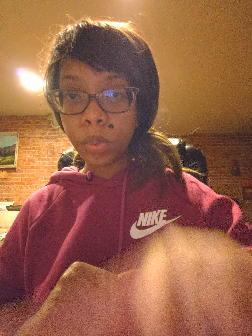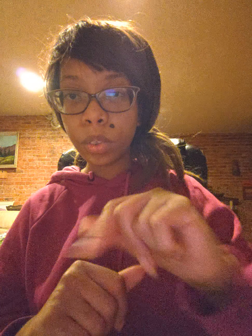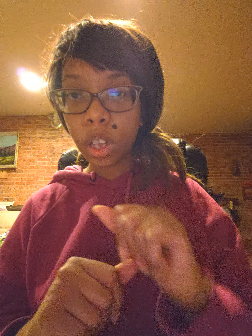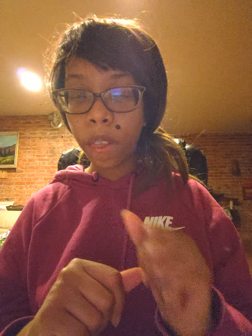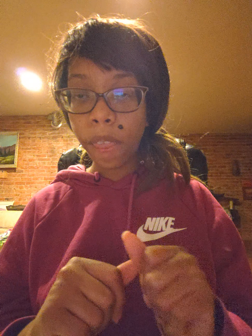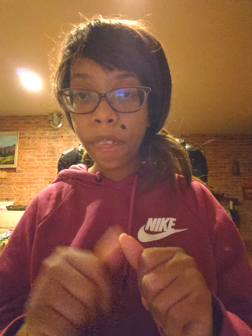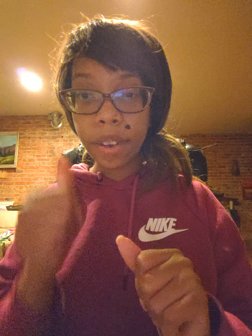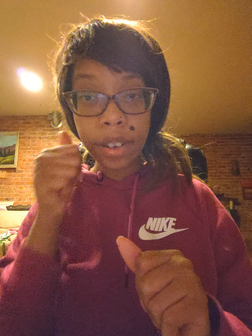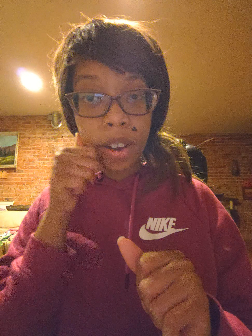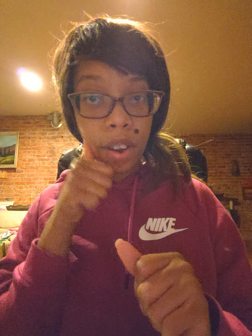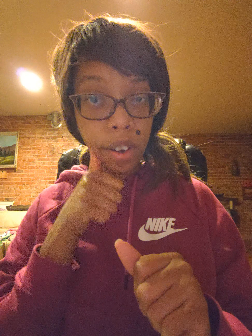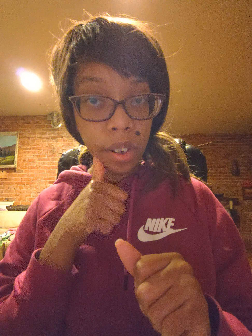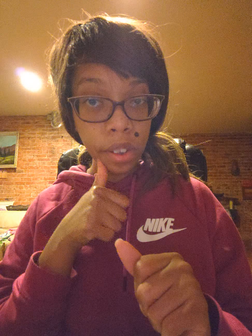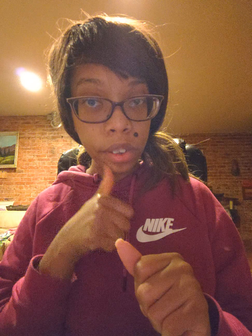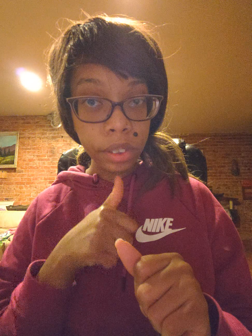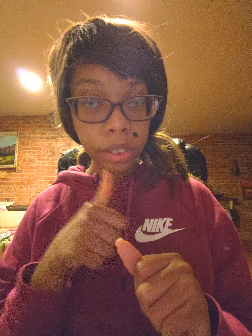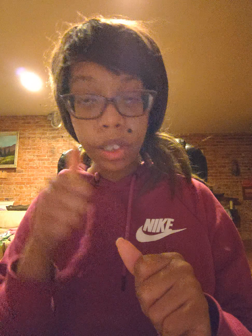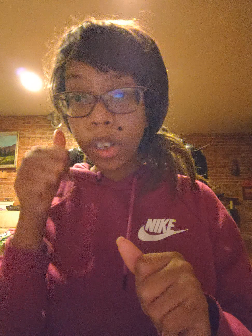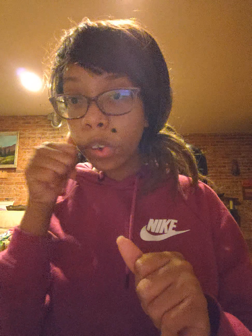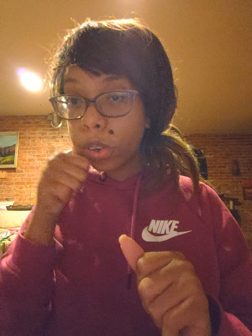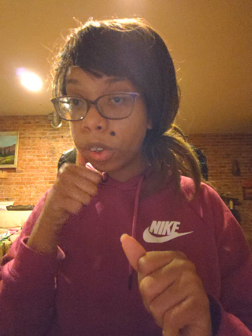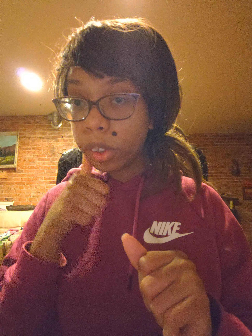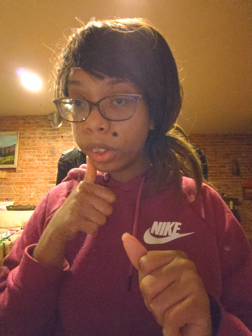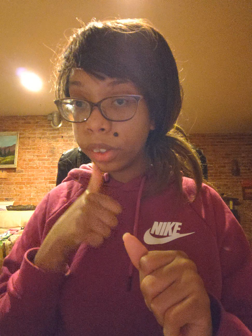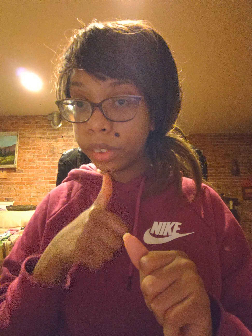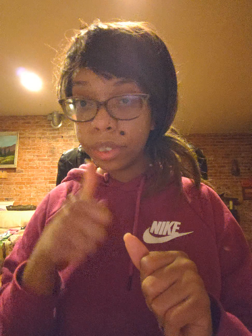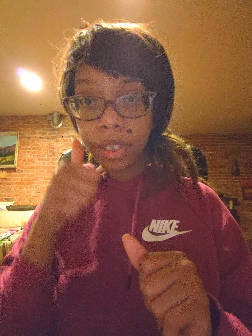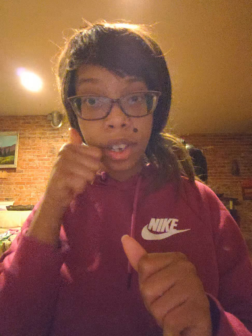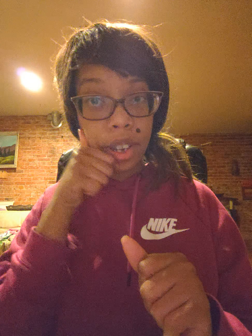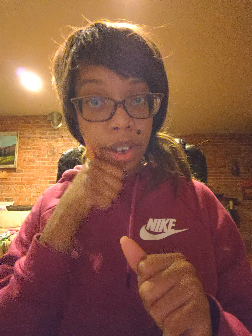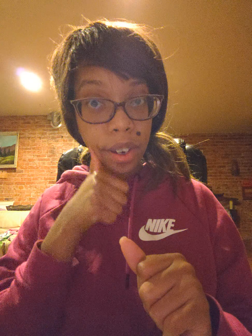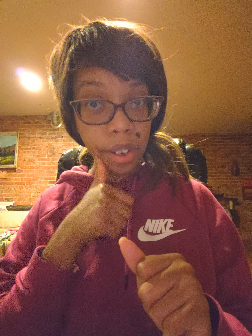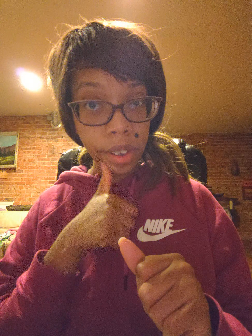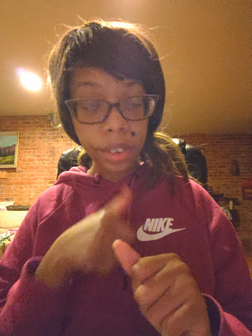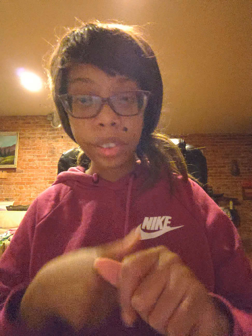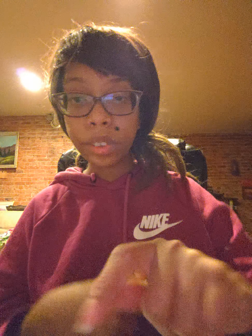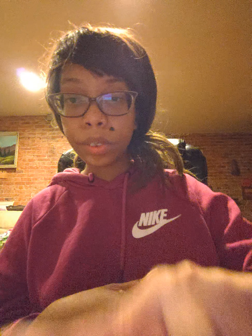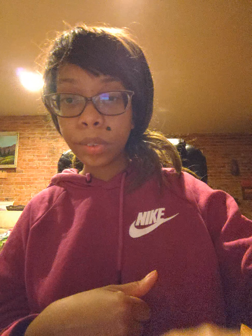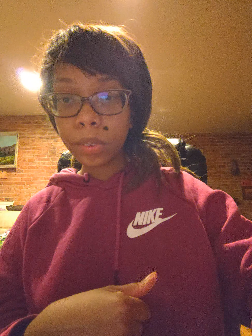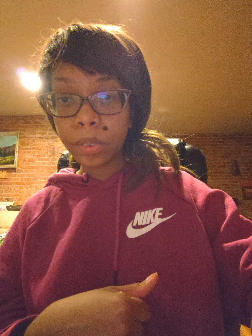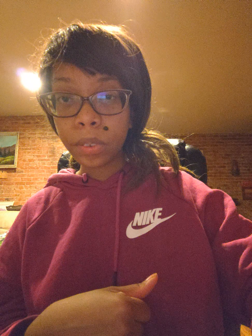girl